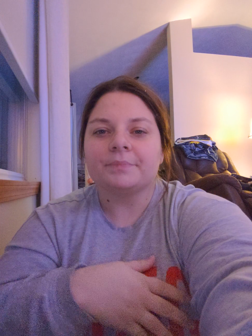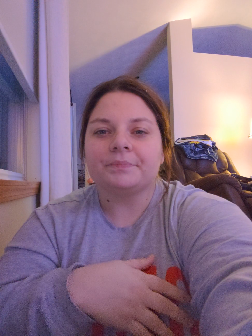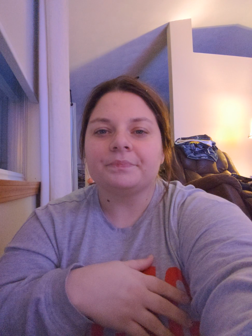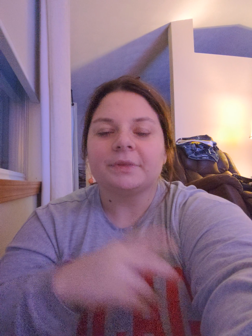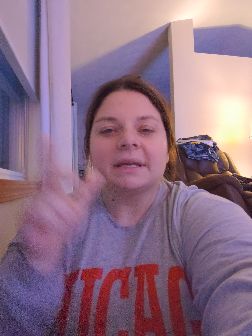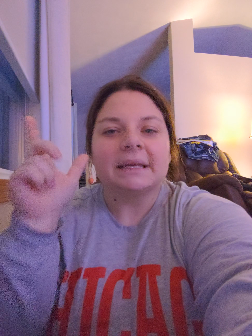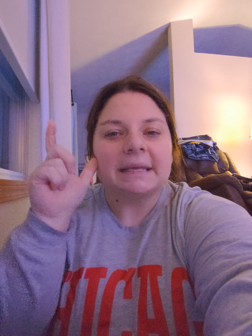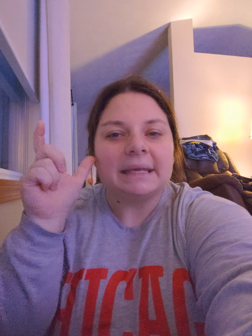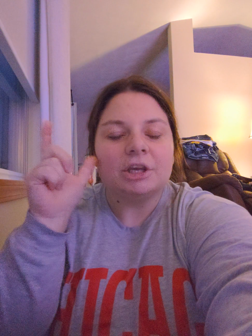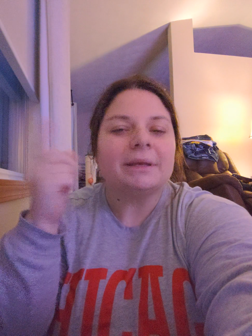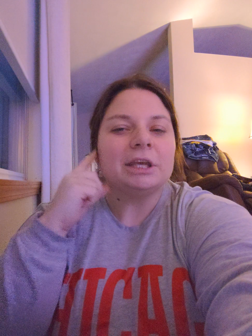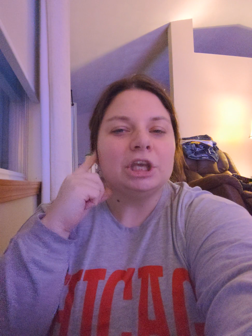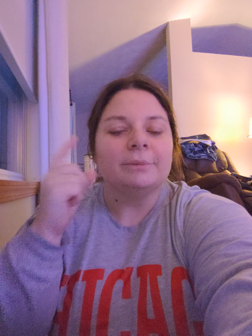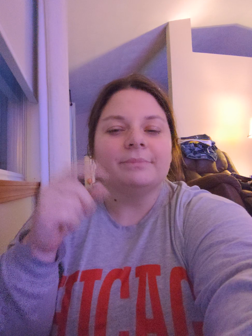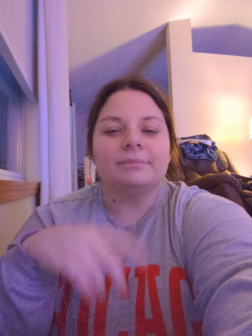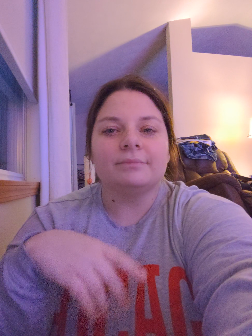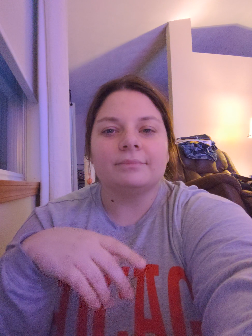ear